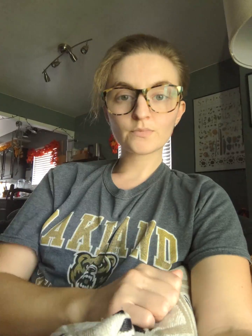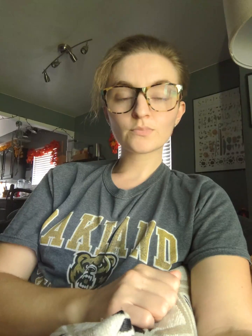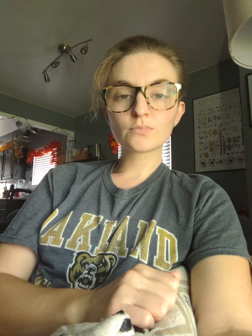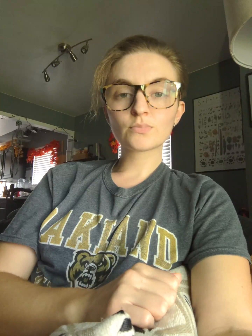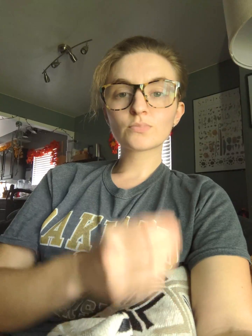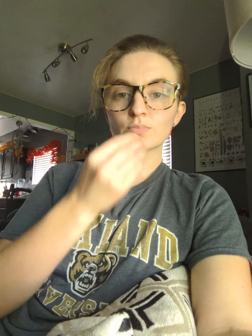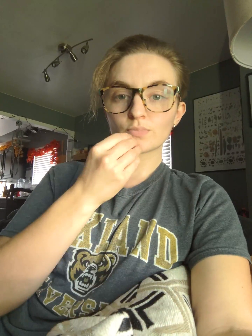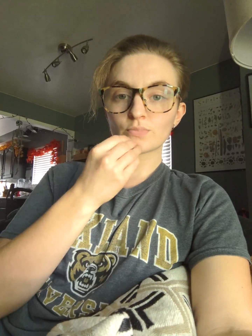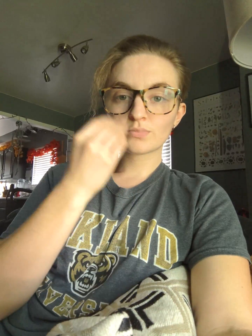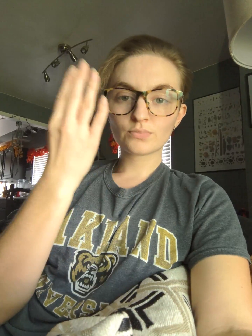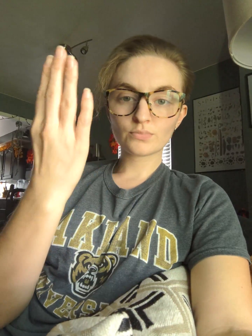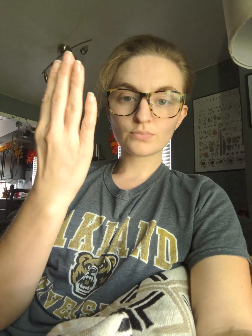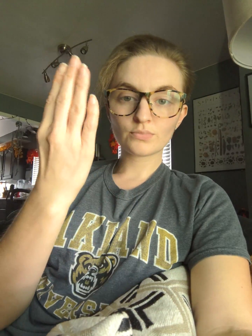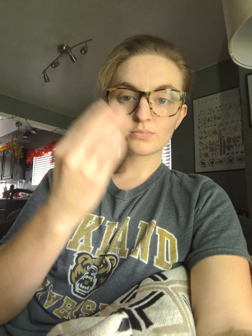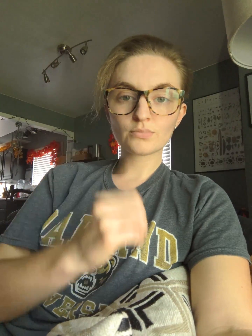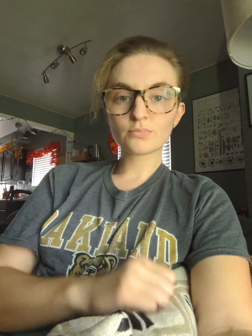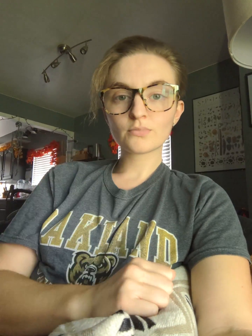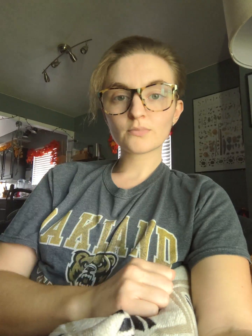breakfast